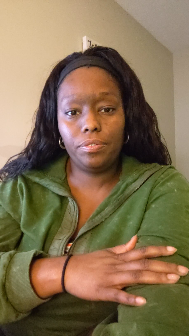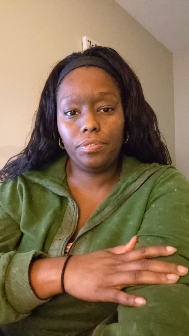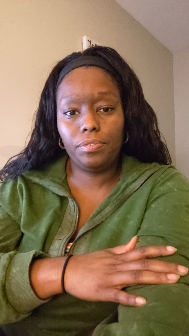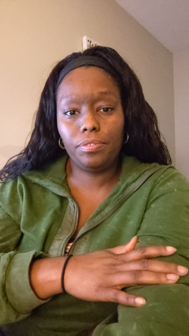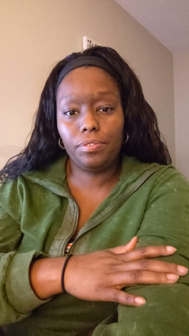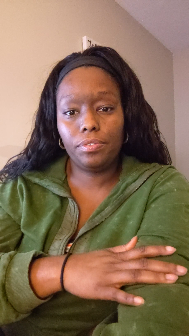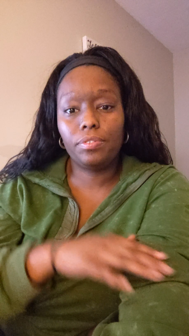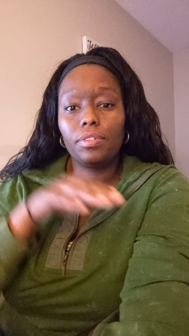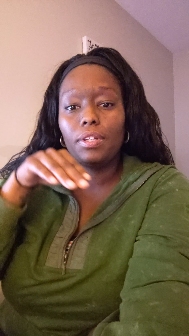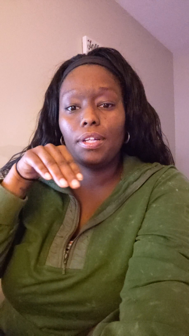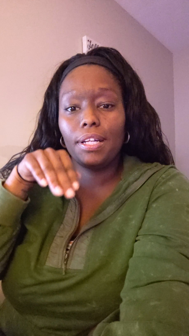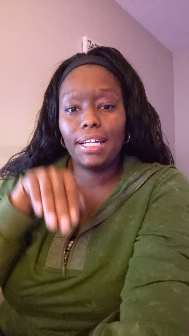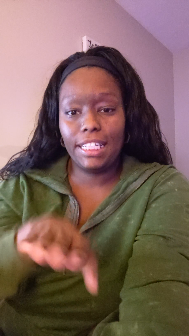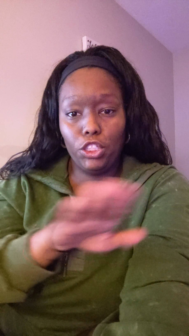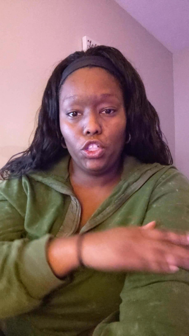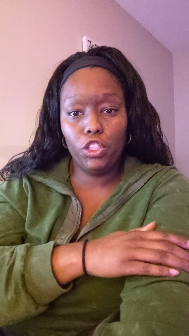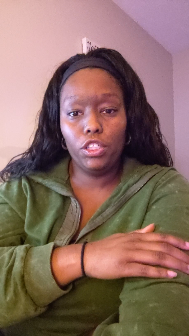enter